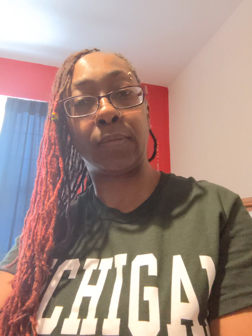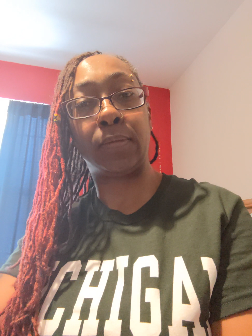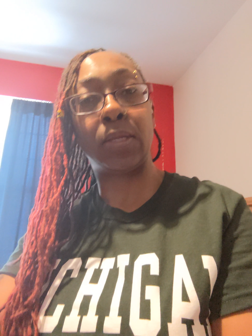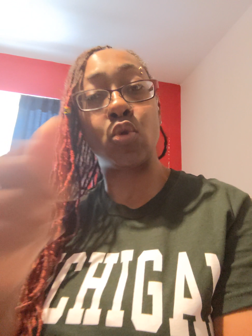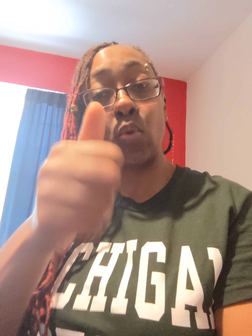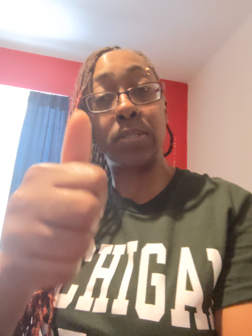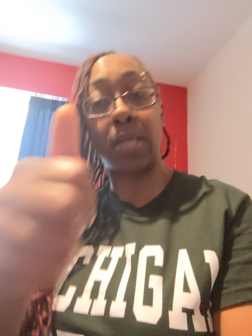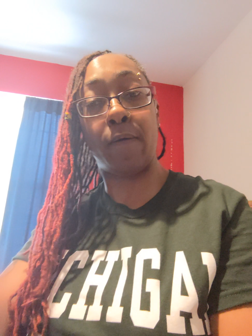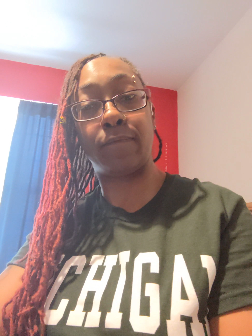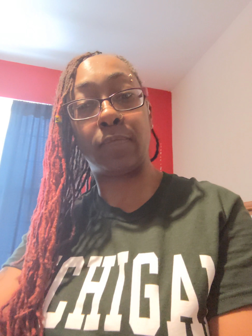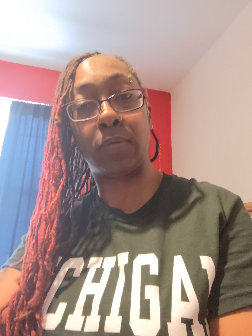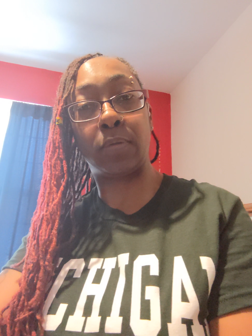yourself